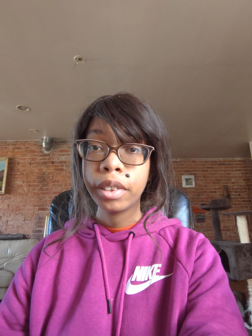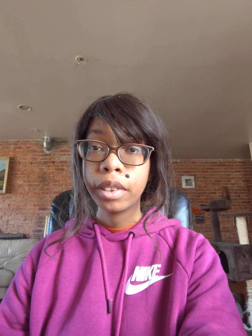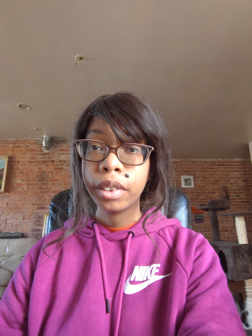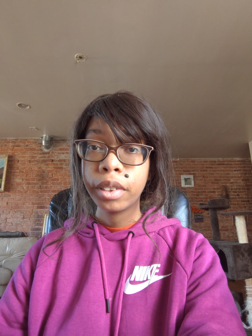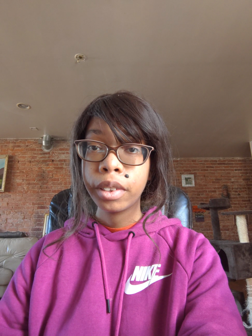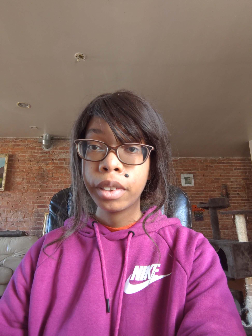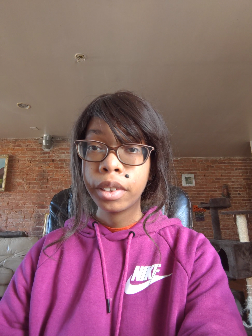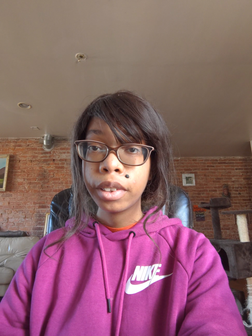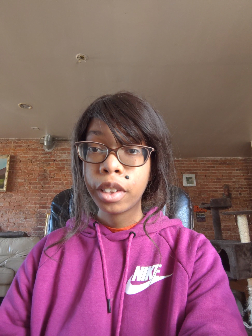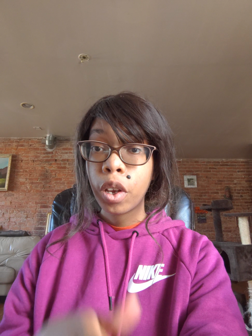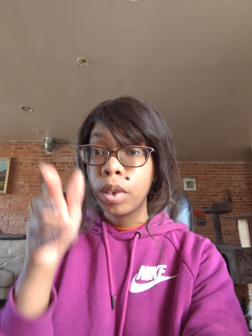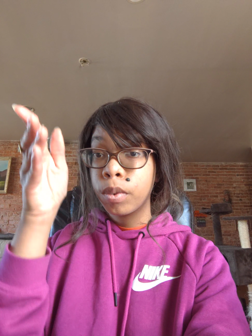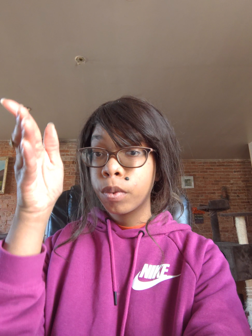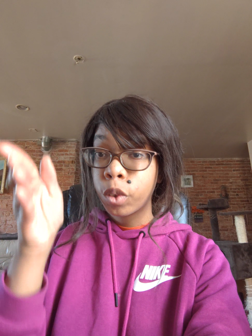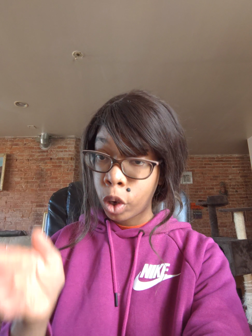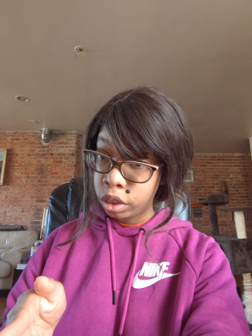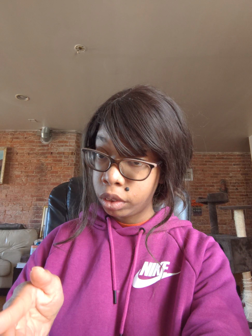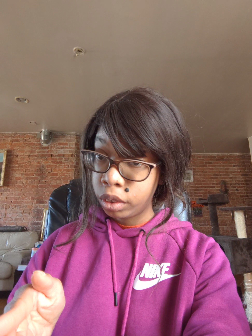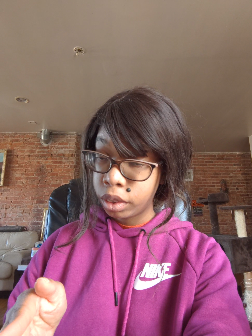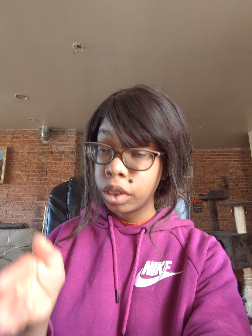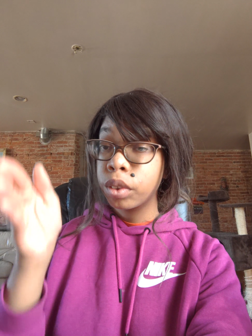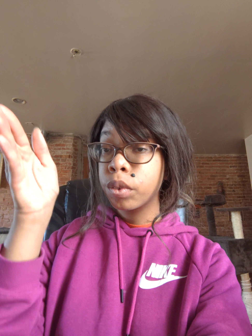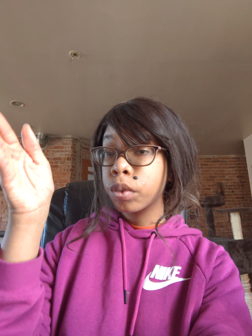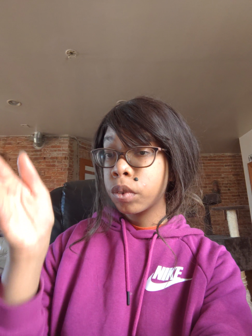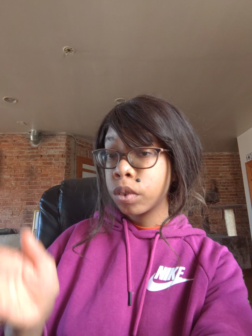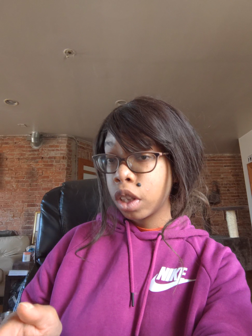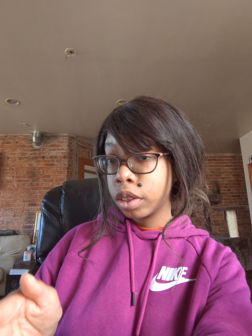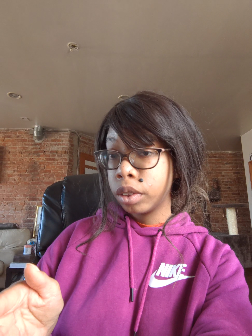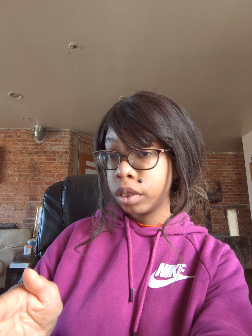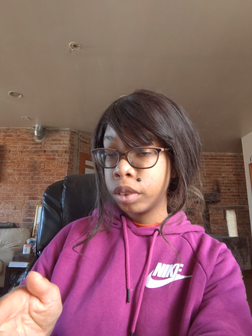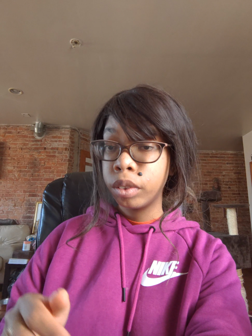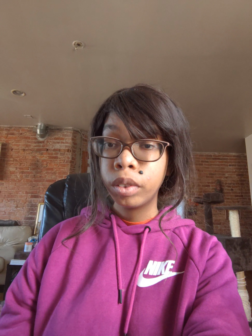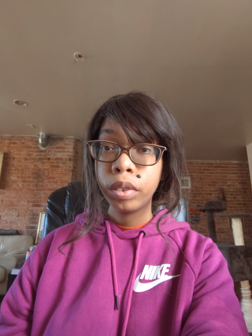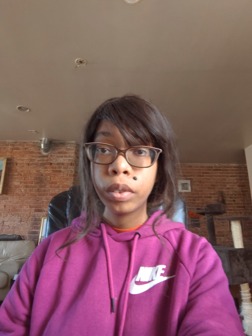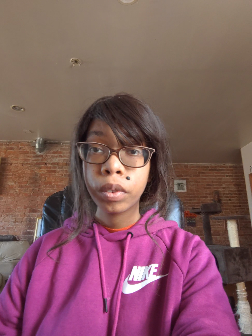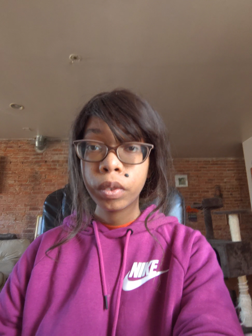person